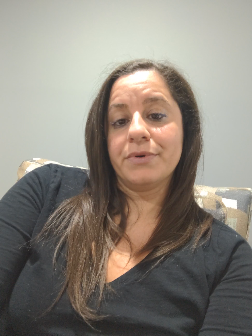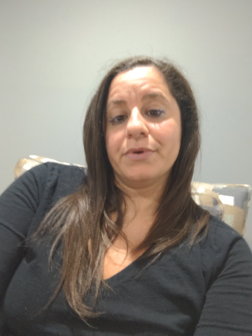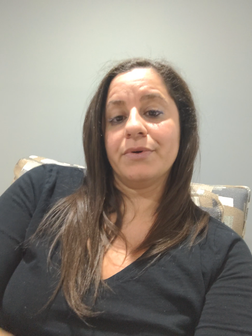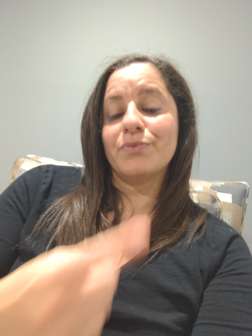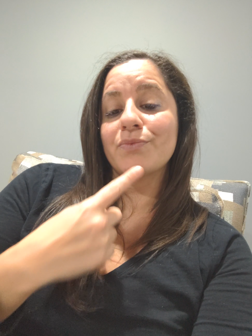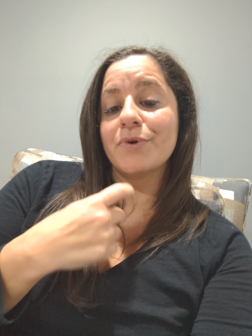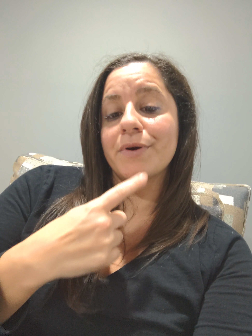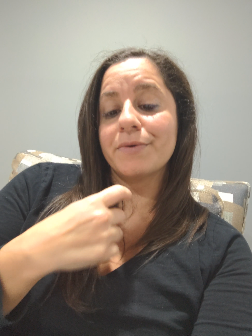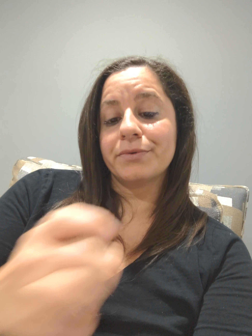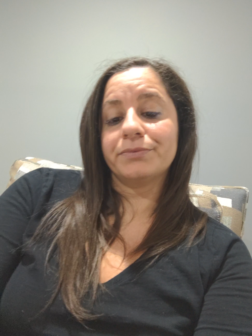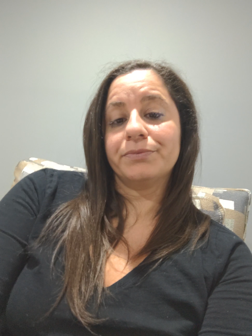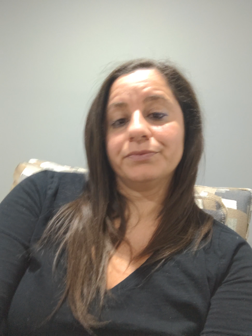red